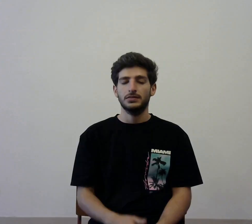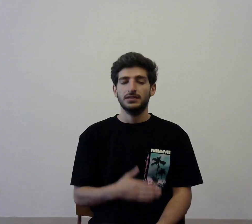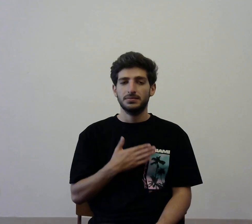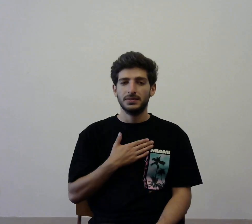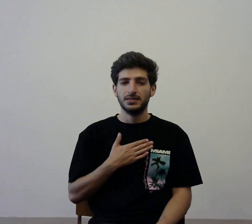mən